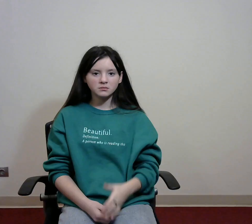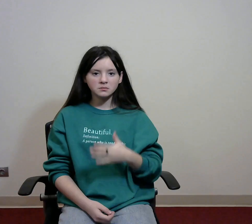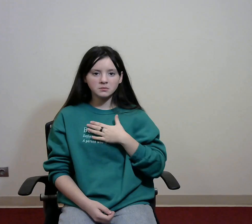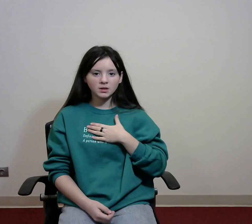mən